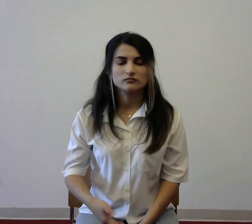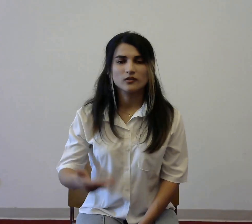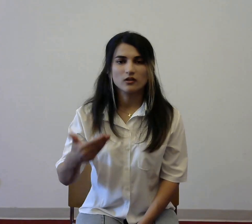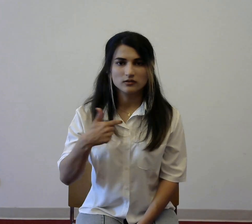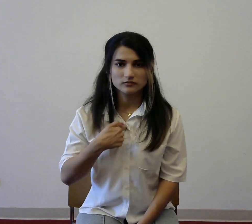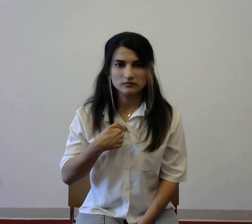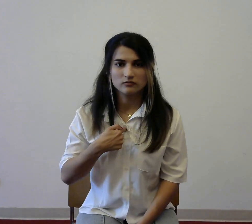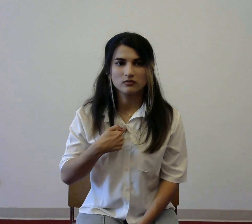mən